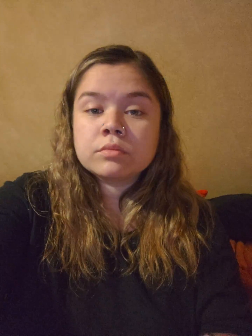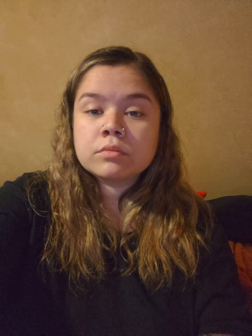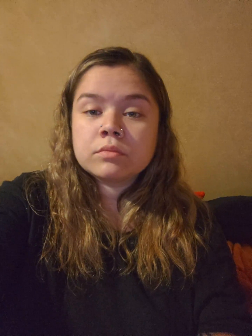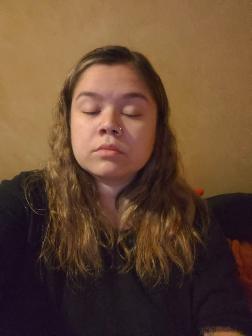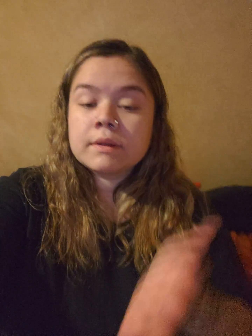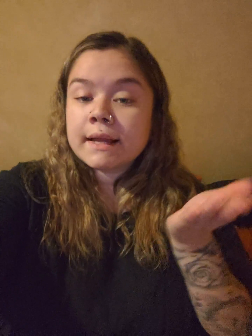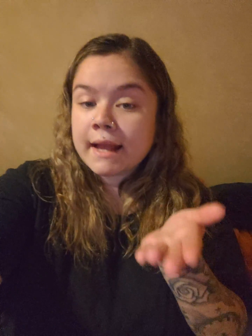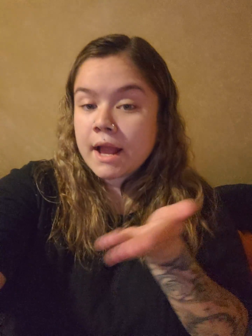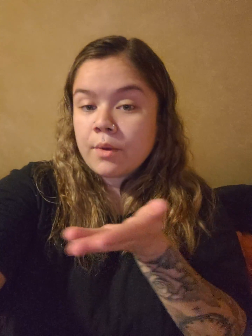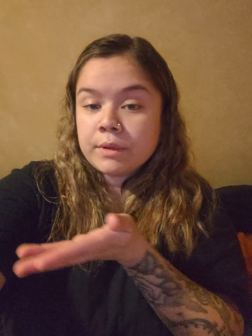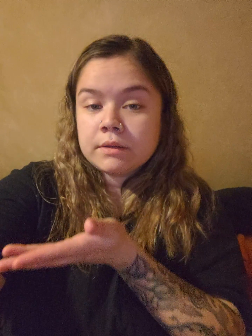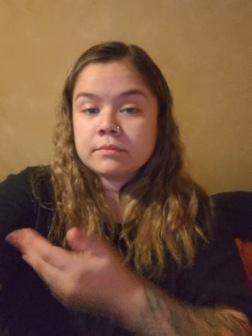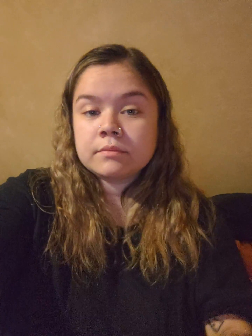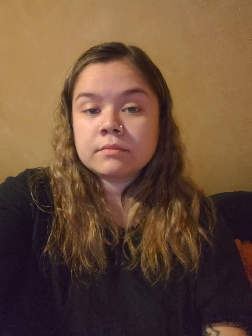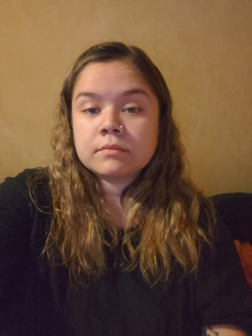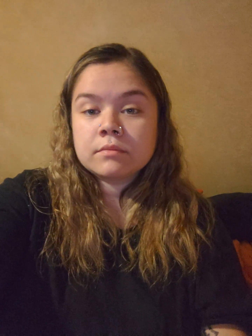carry